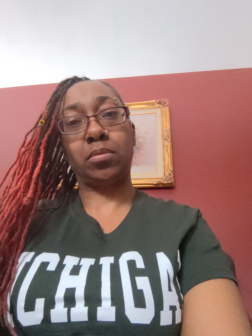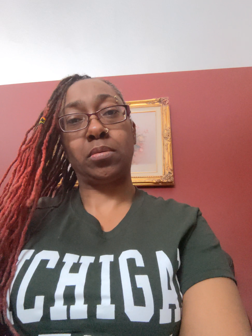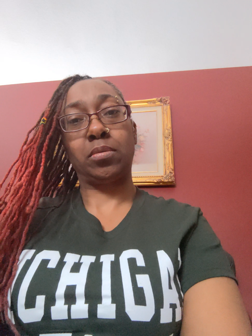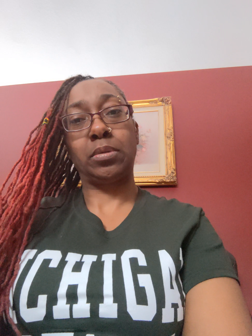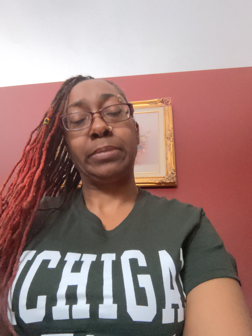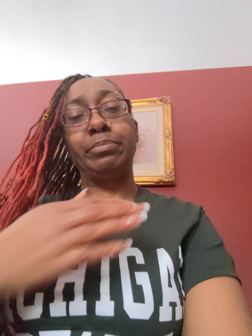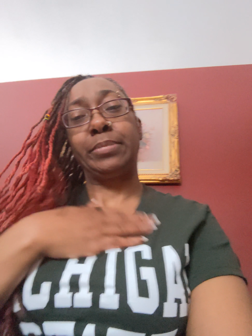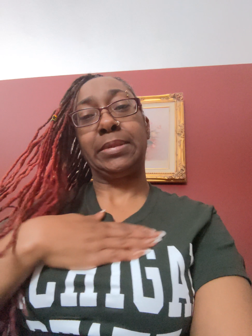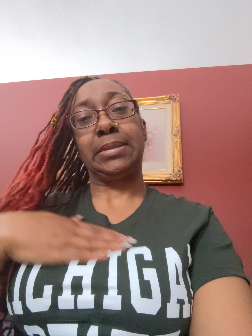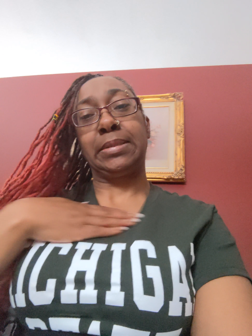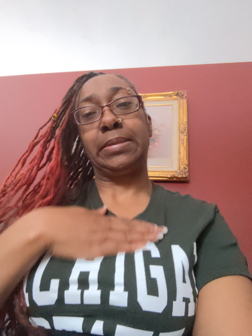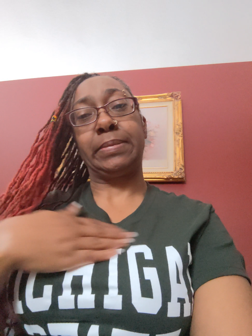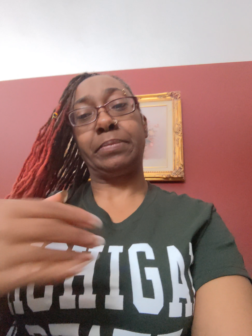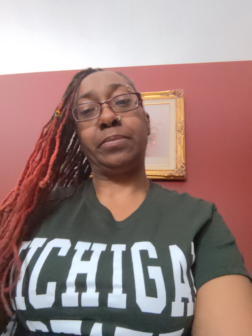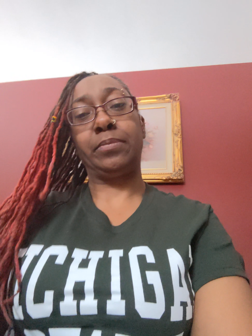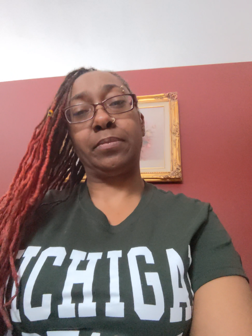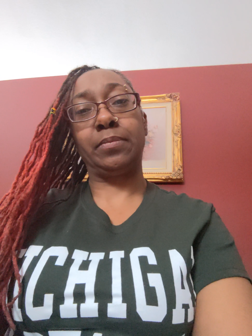please